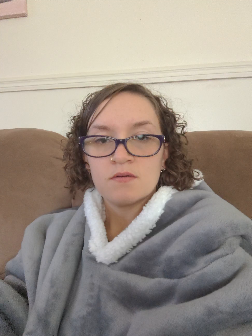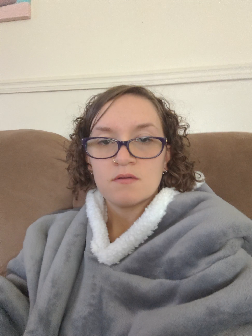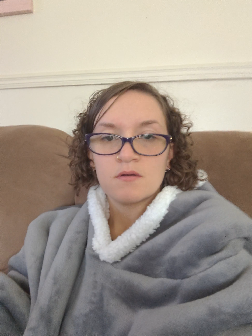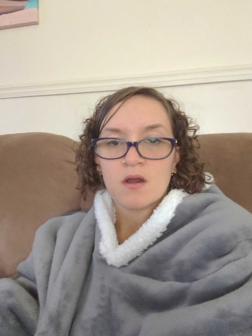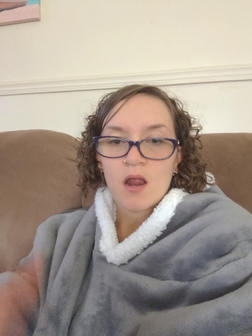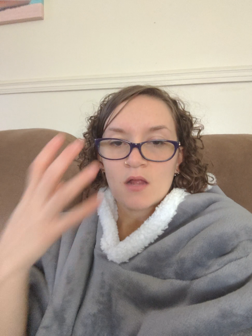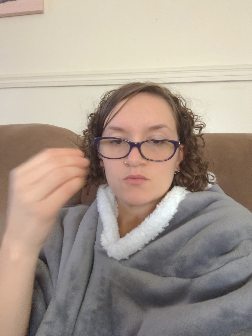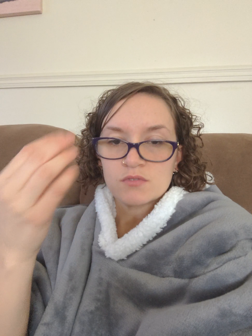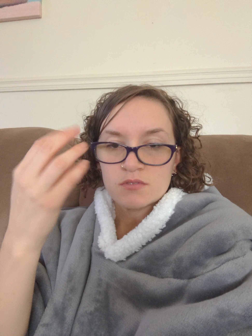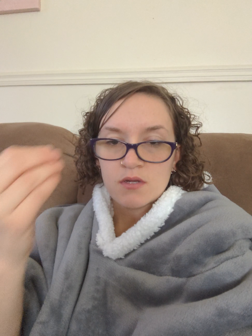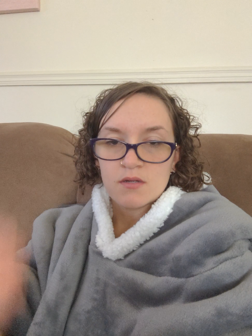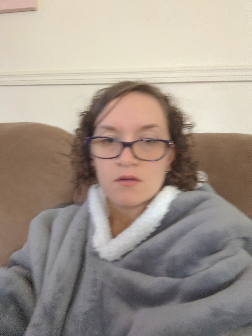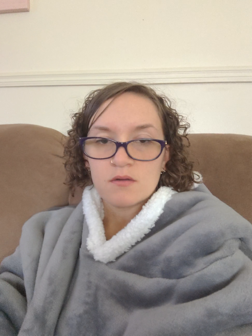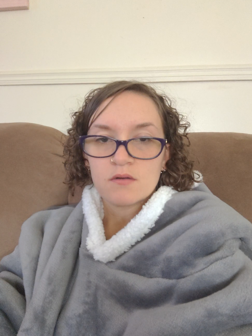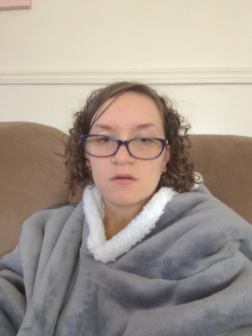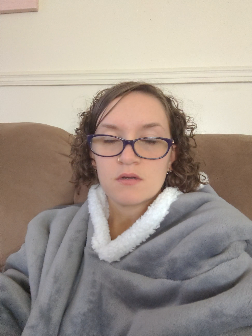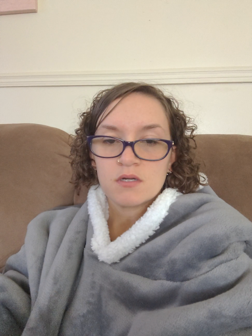outside